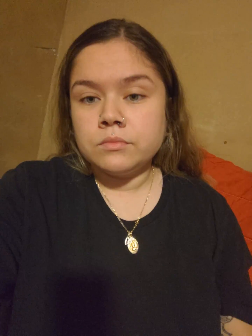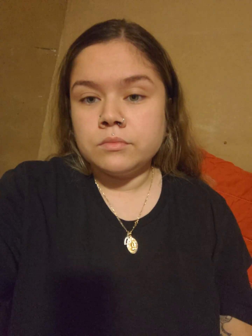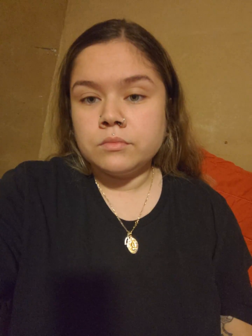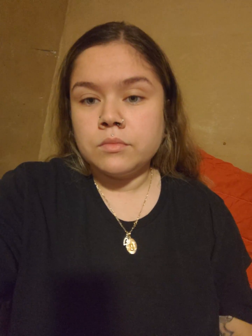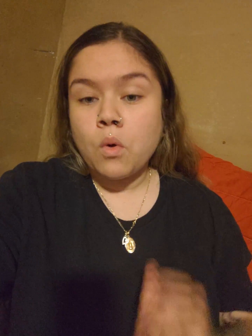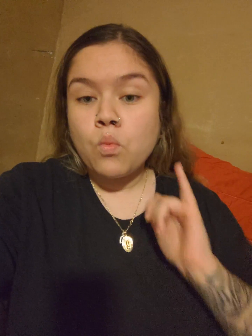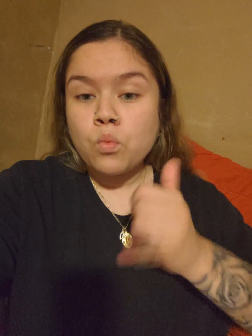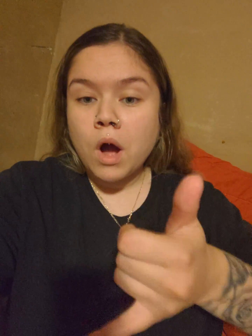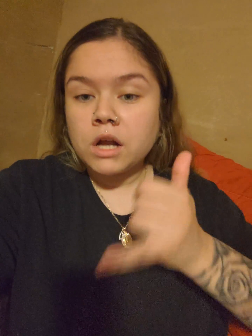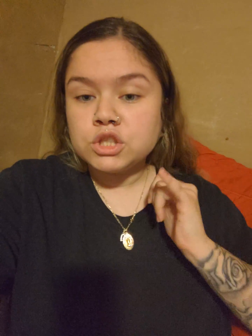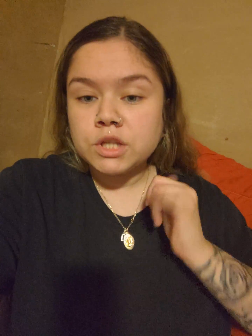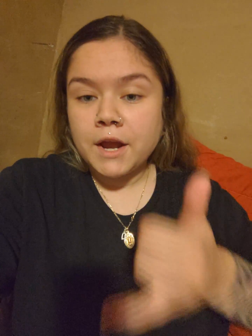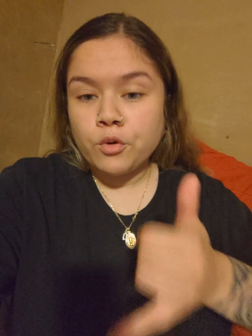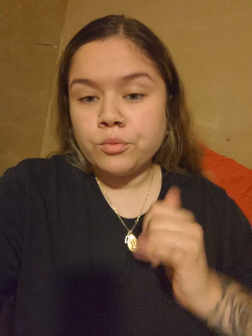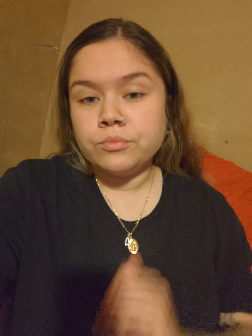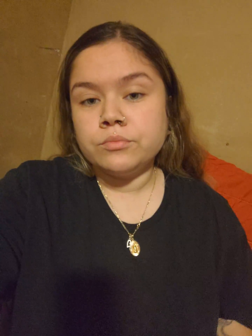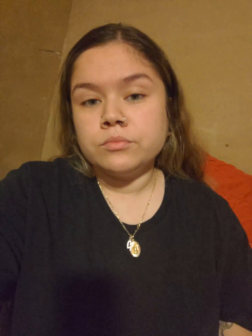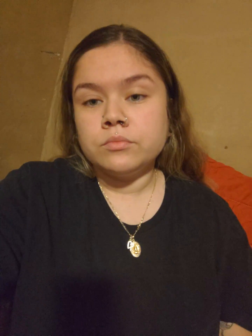rocking chair